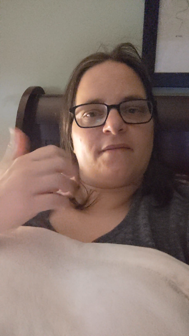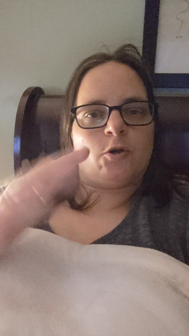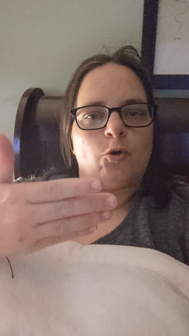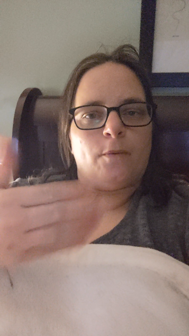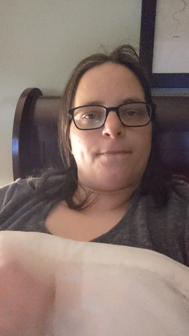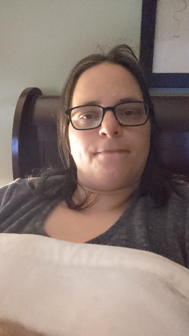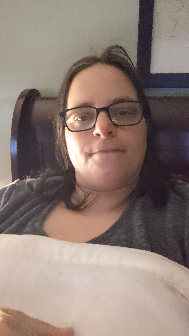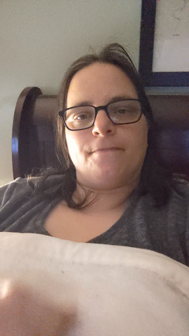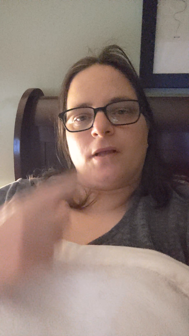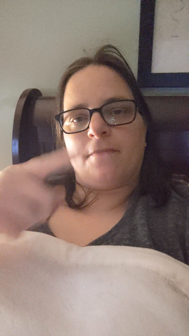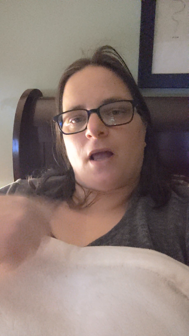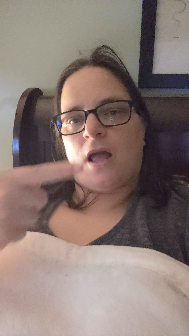about